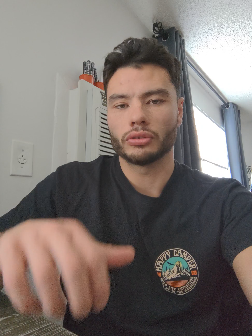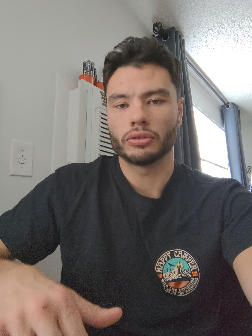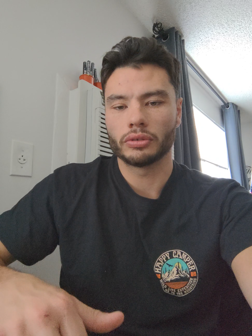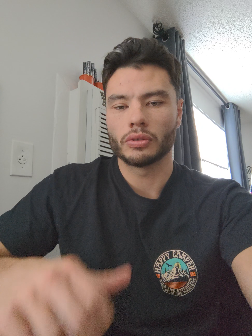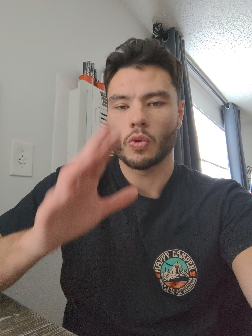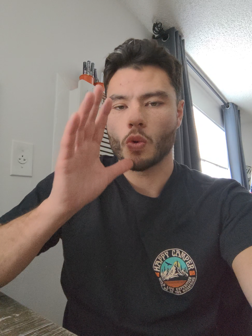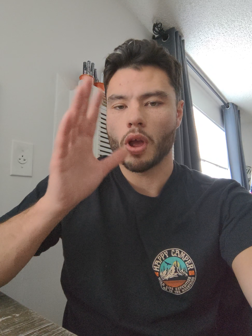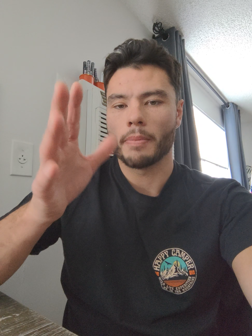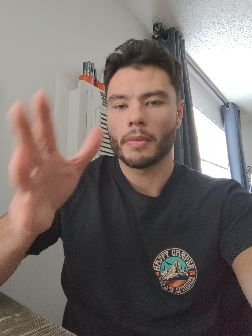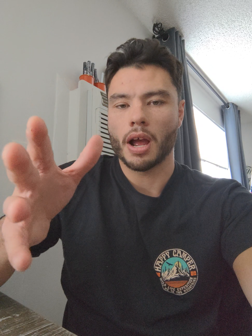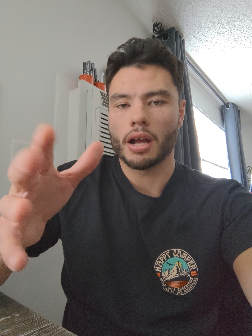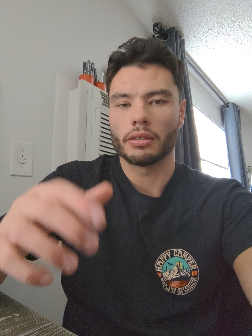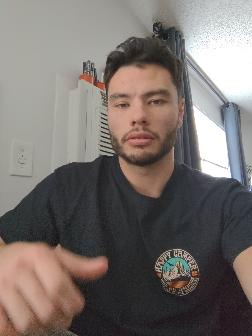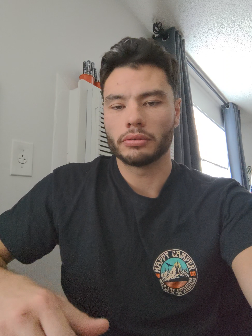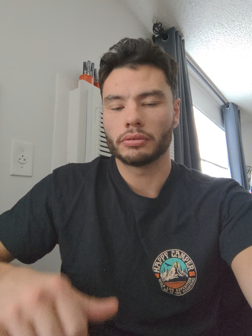grandma